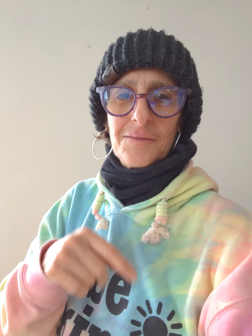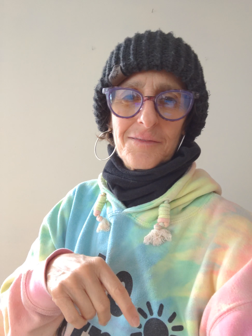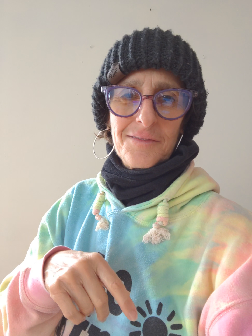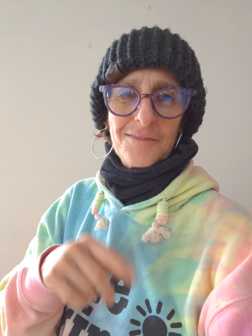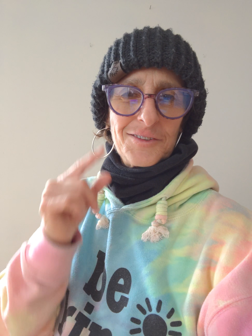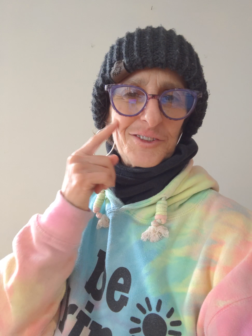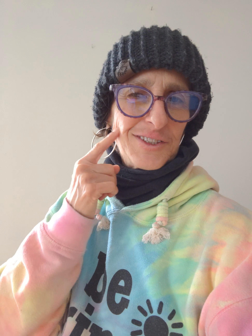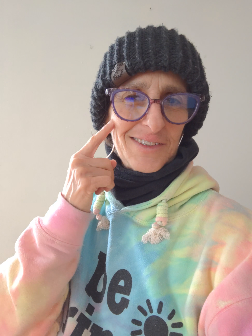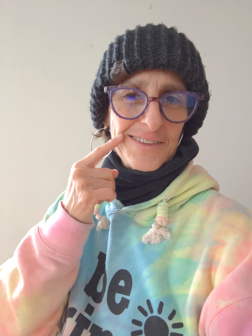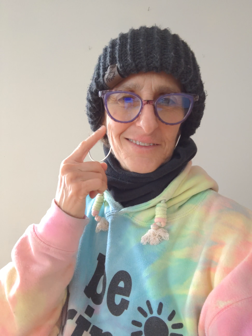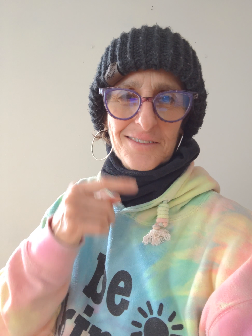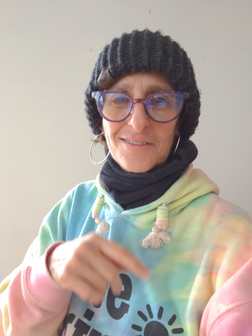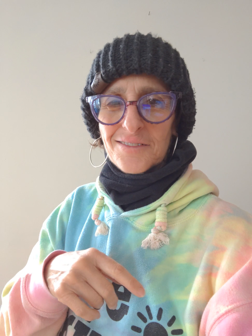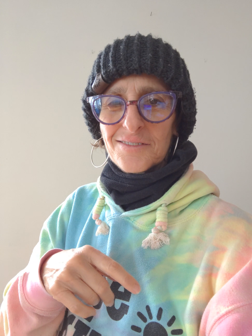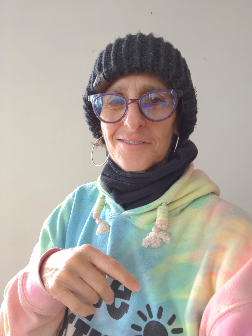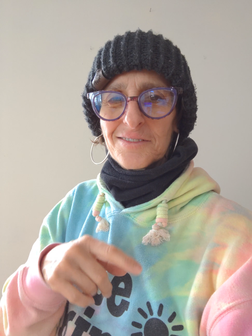cheek